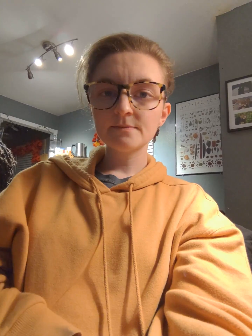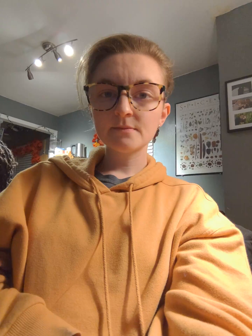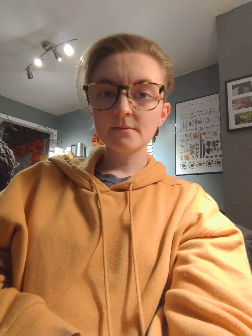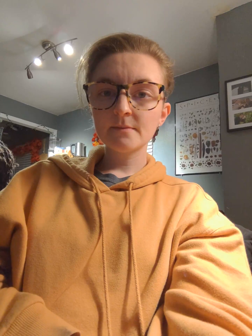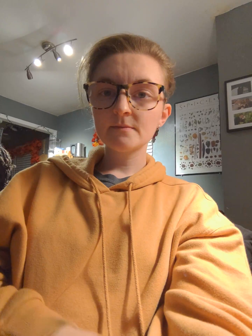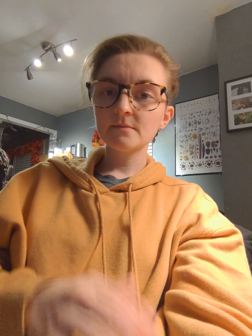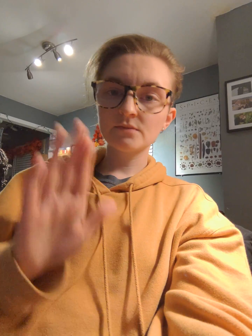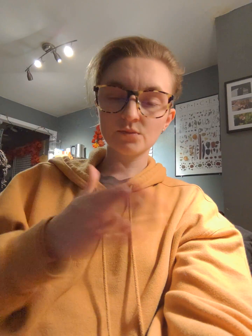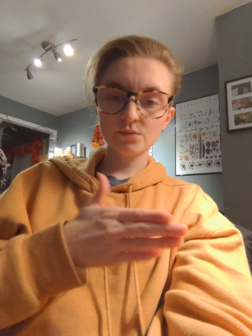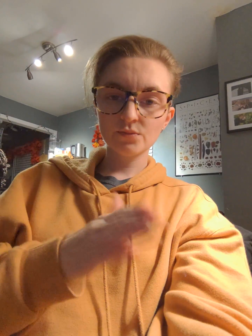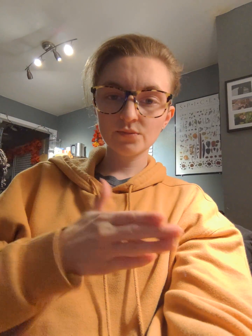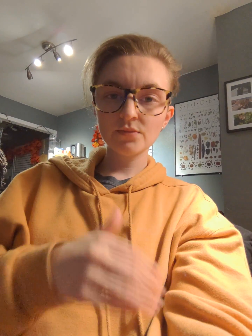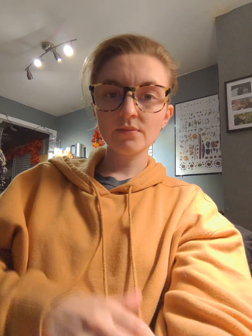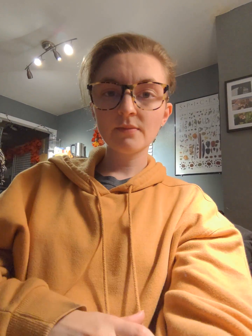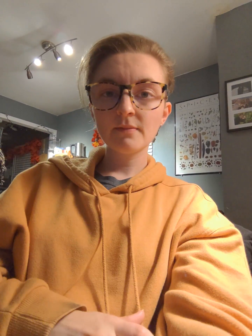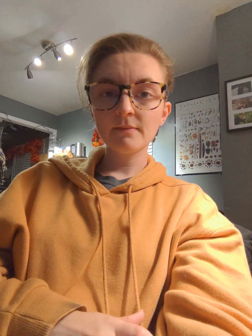share